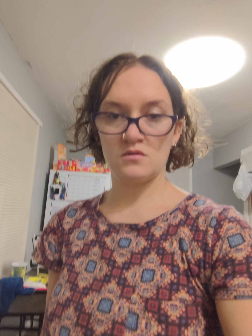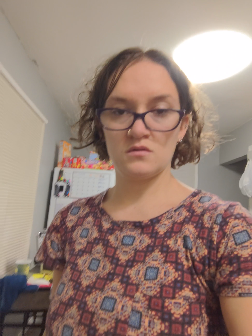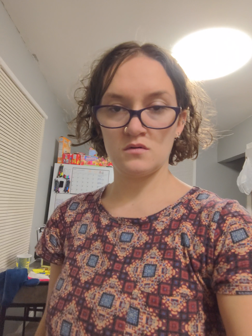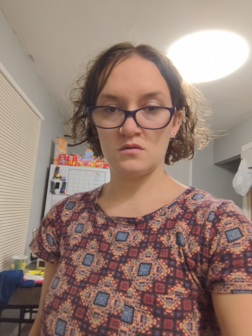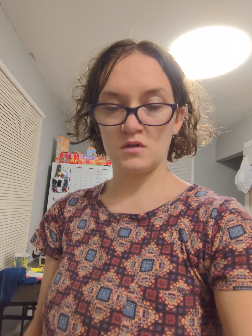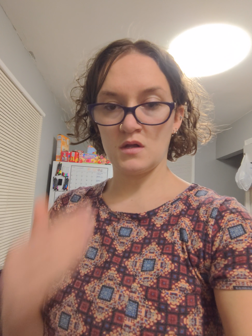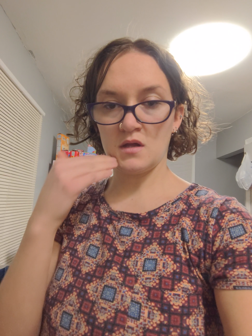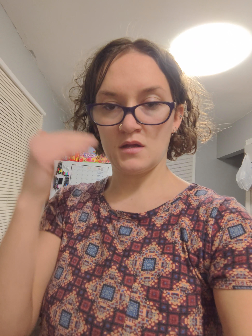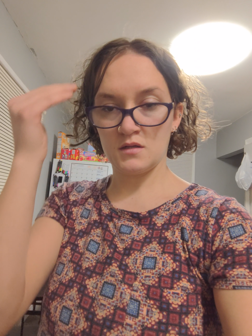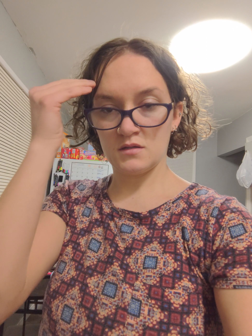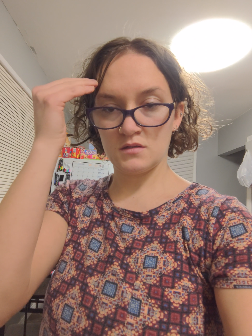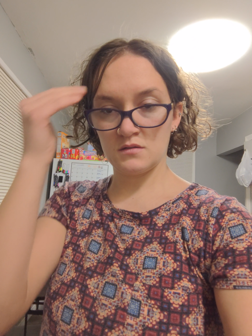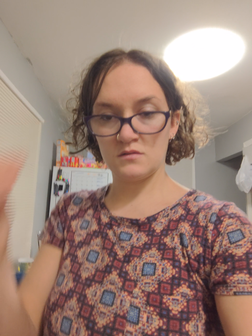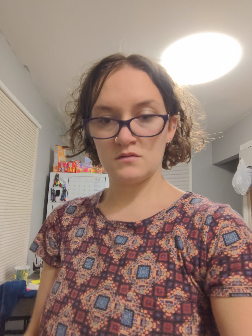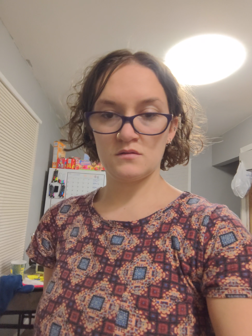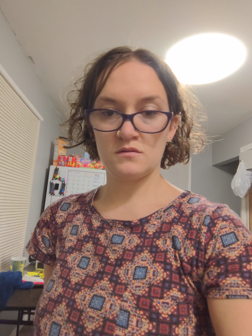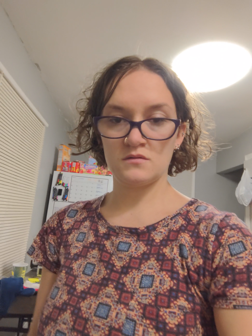head